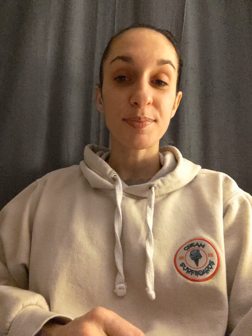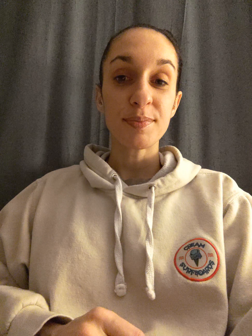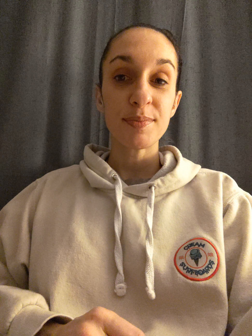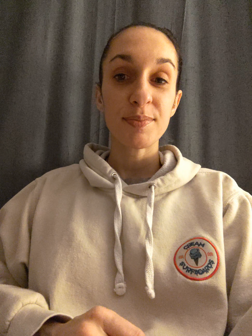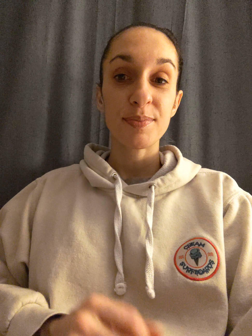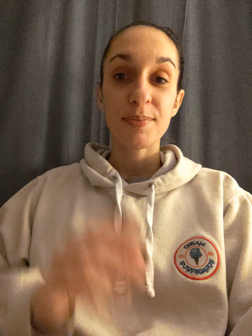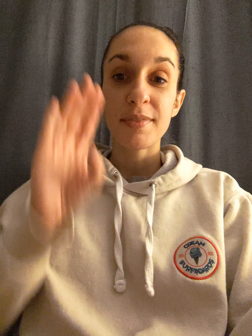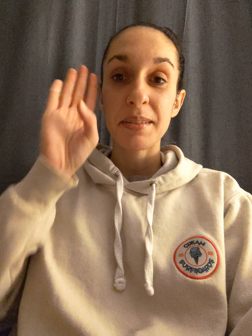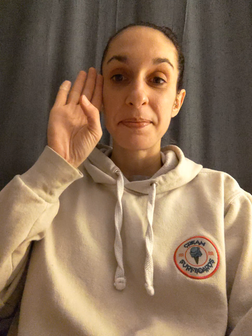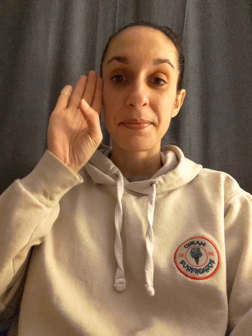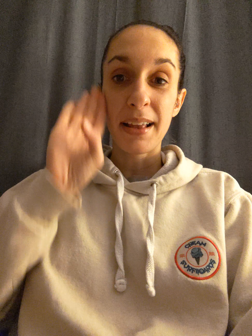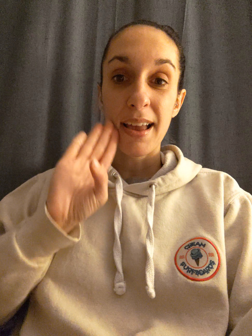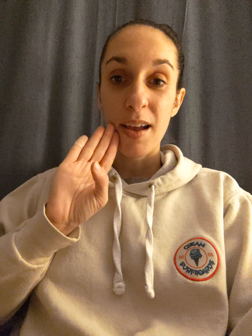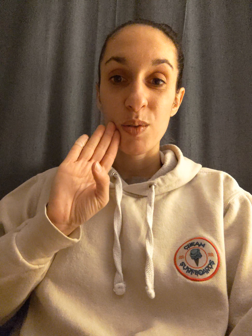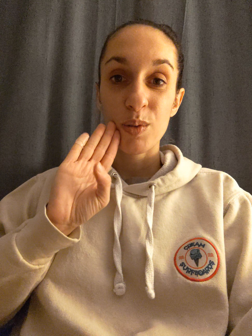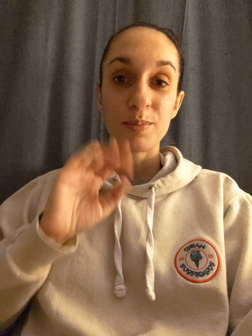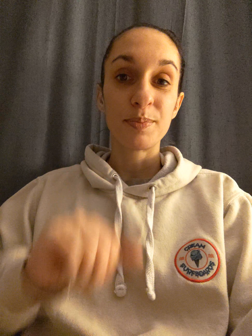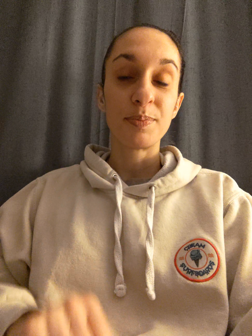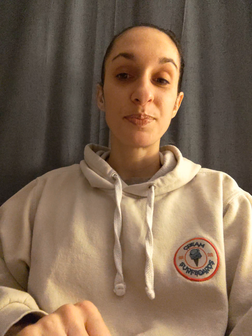brown